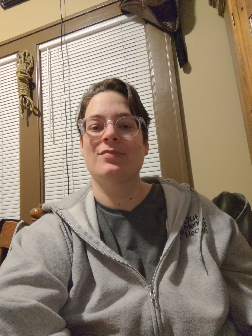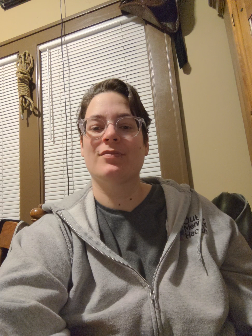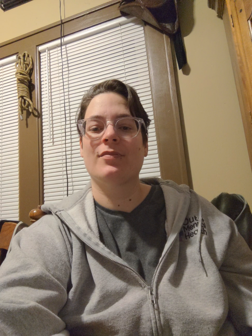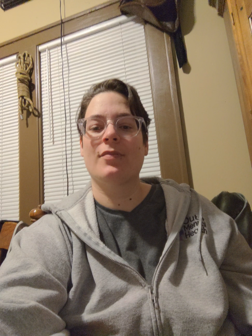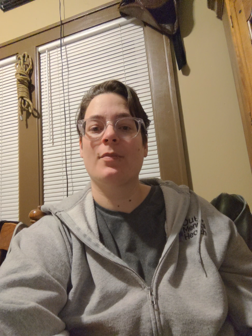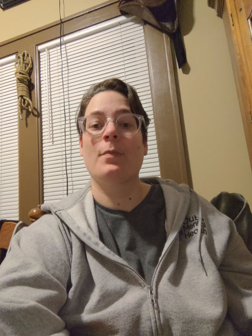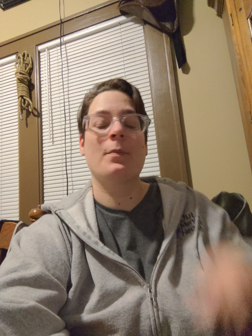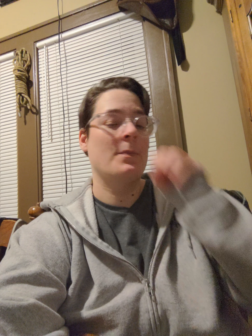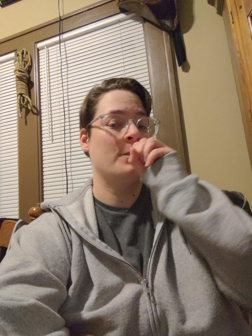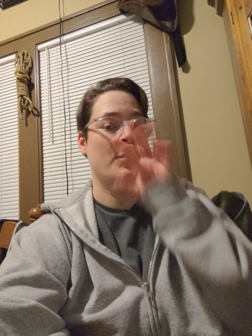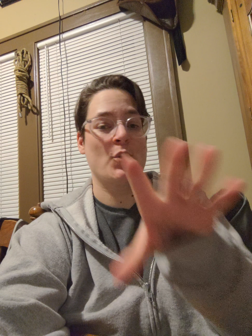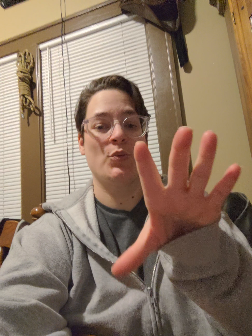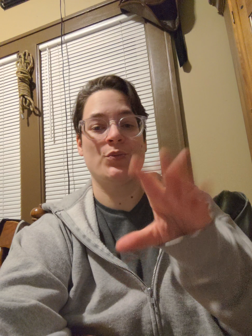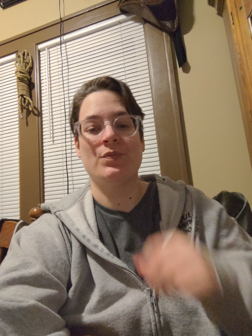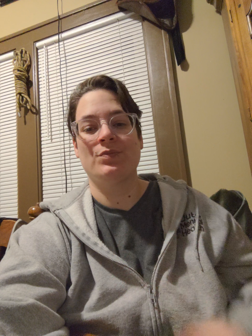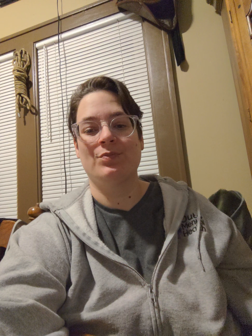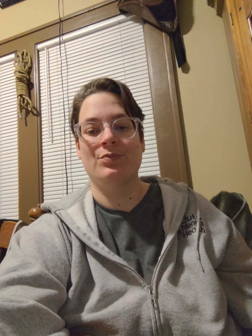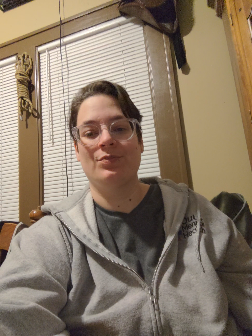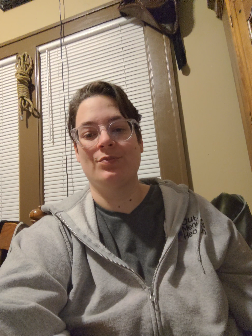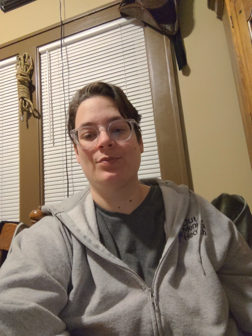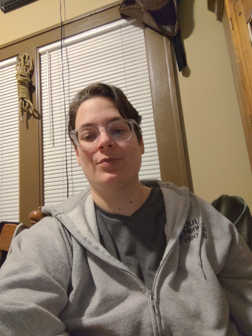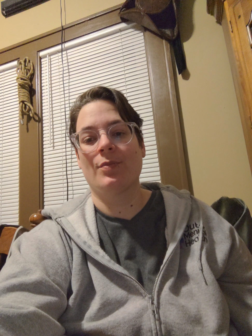blow